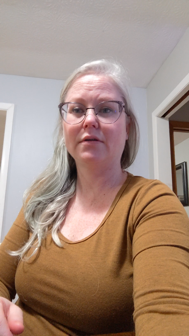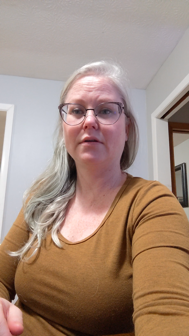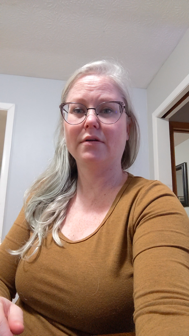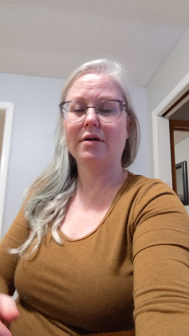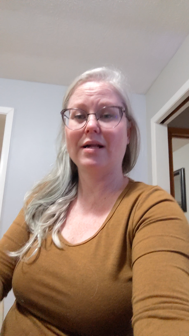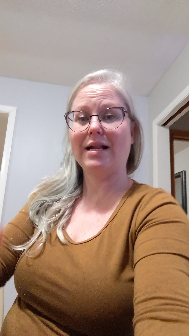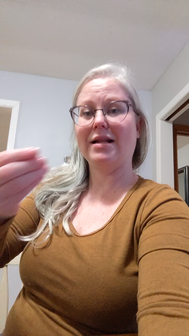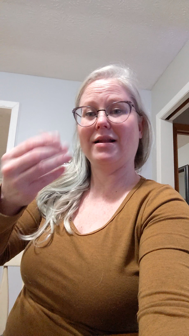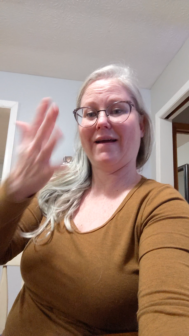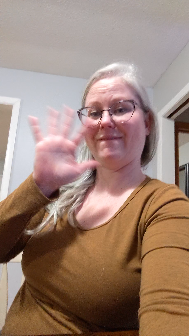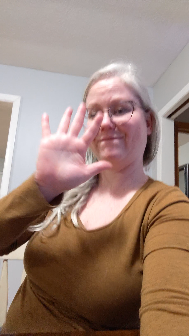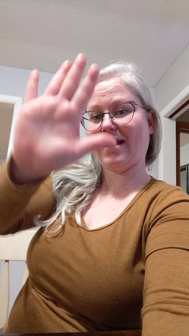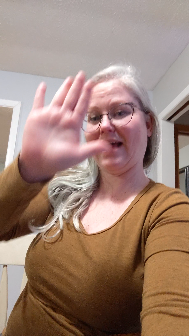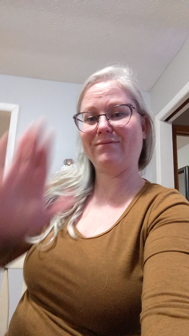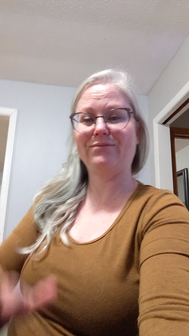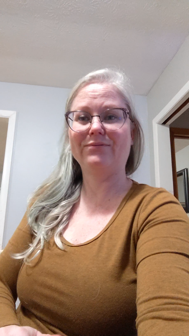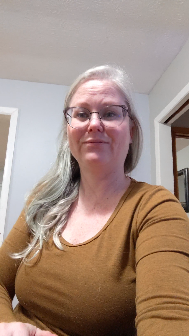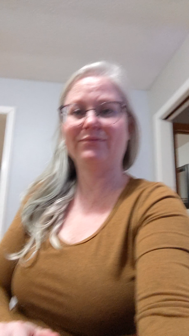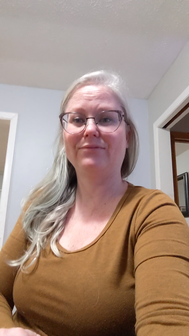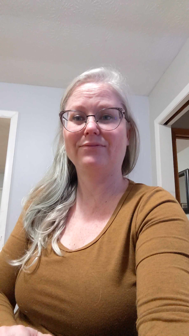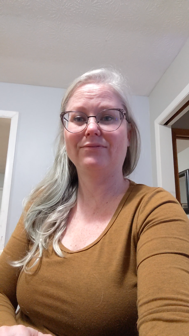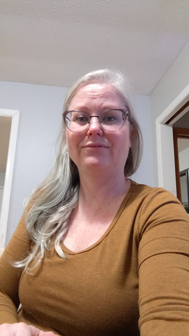give me five